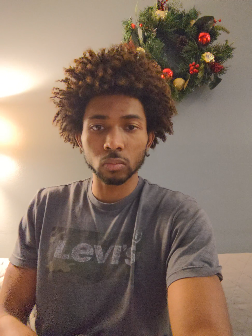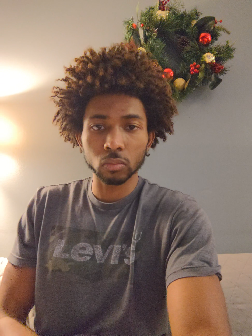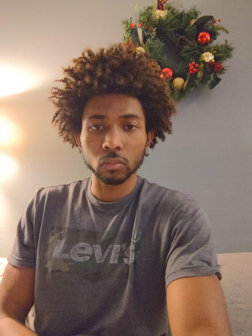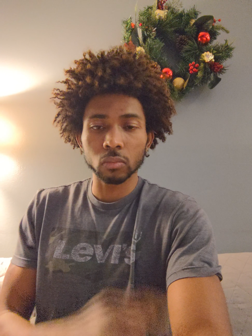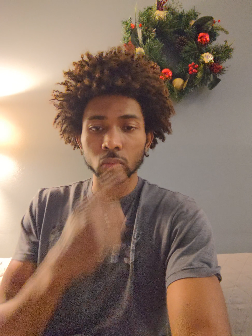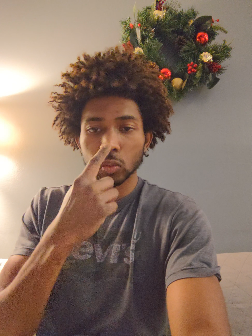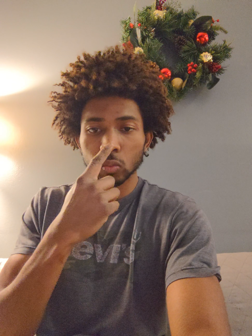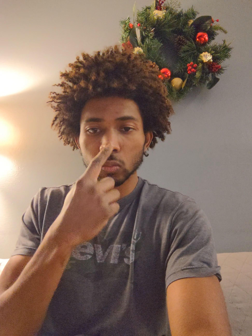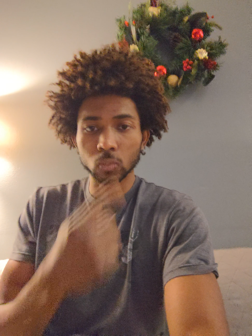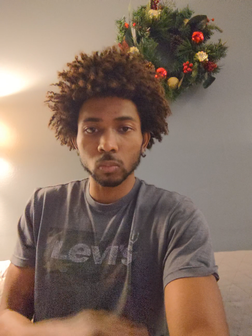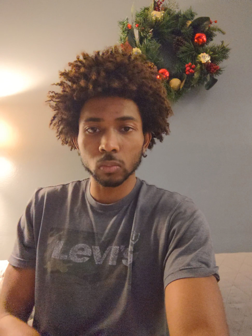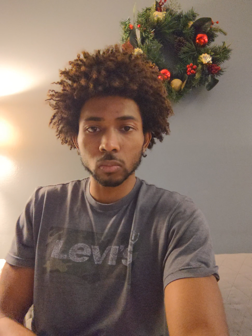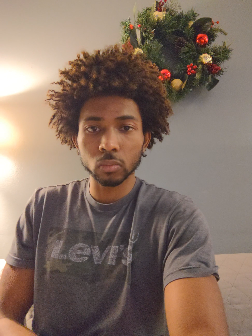nose